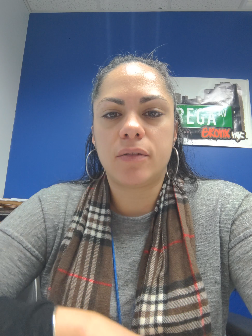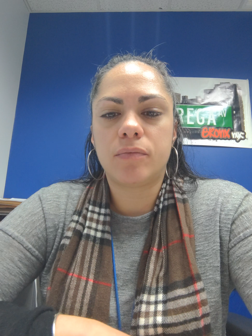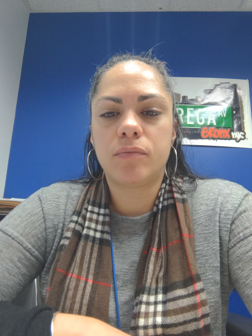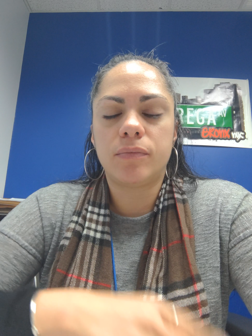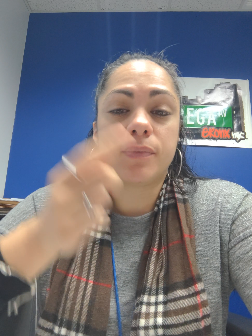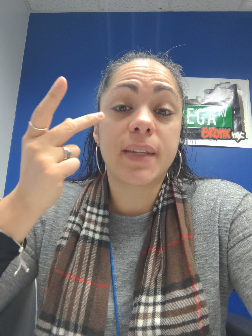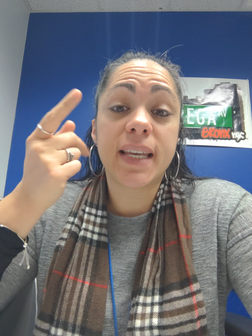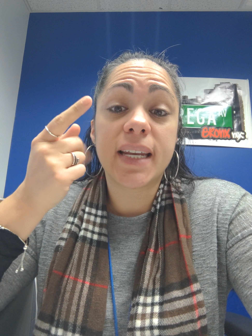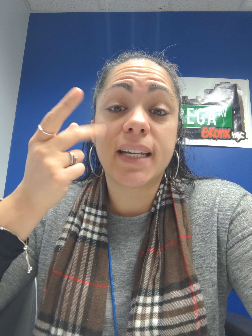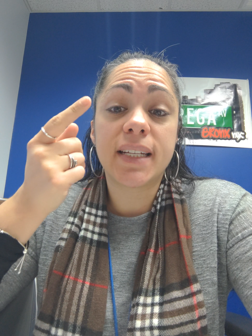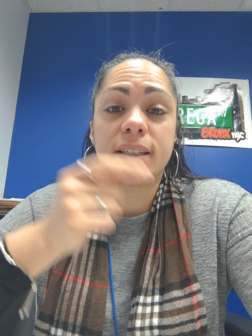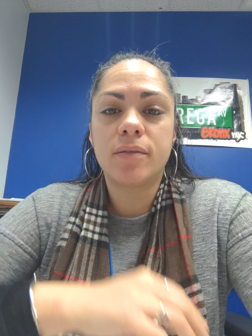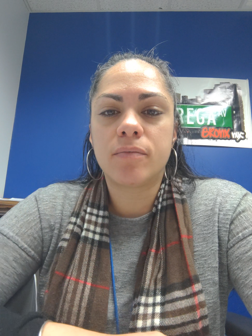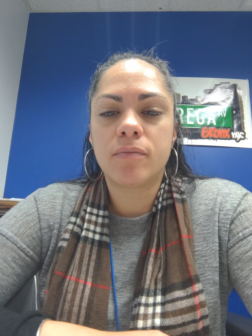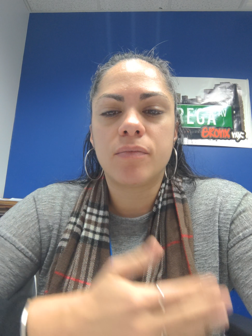kitty